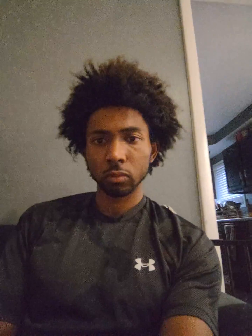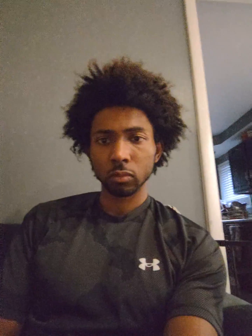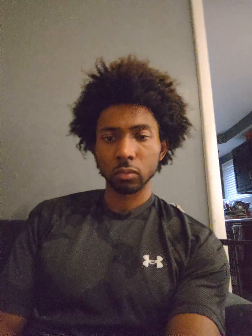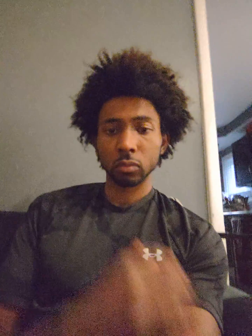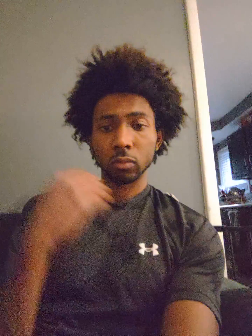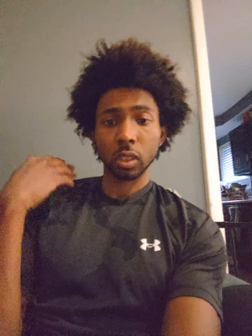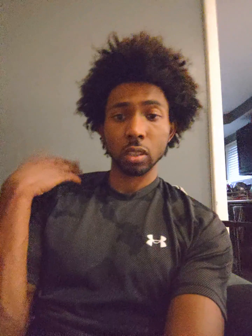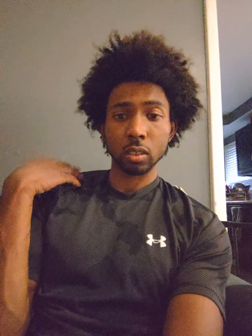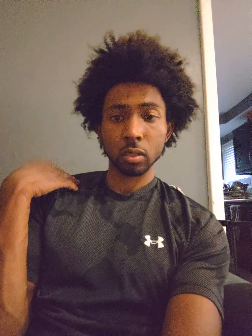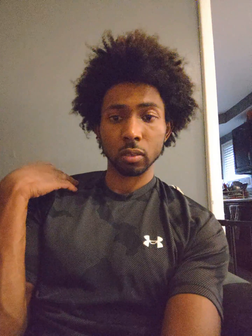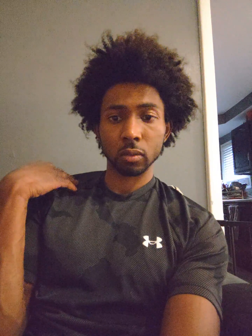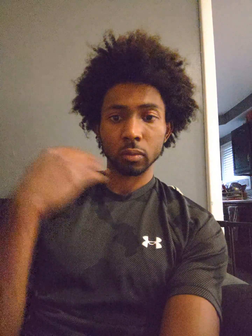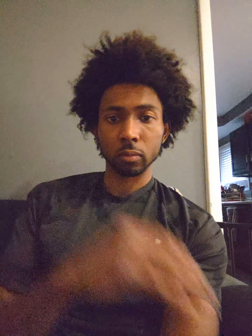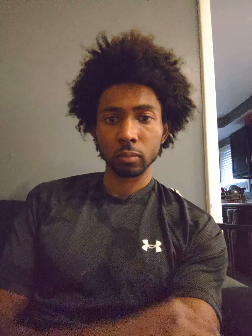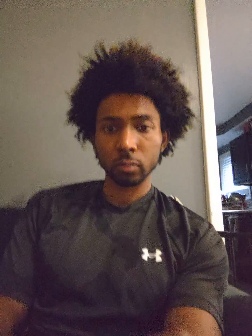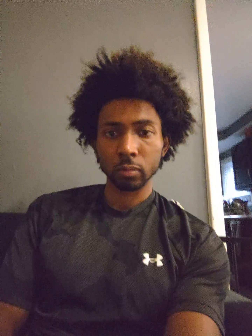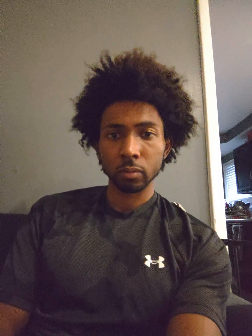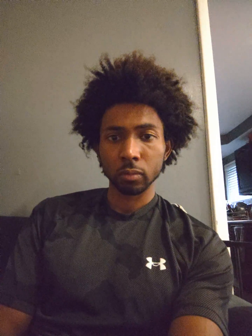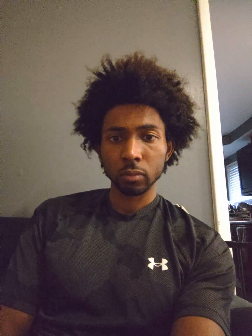shoulder